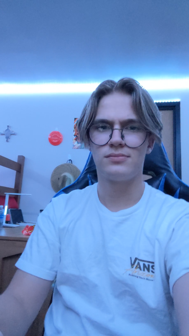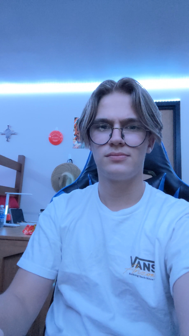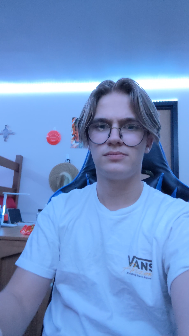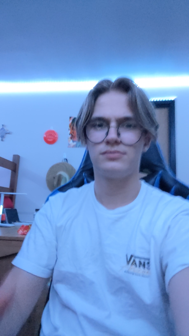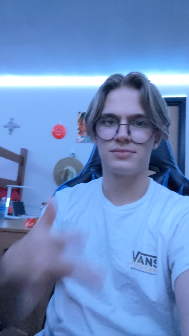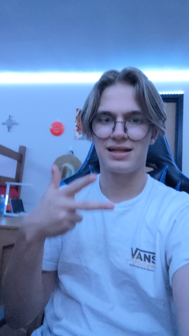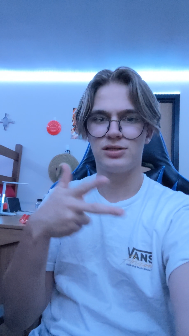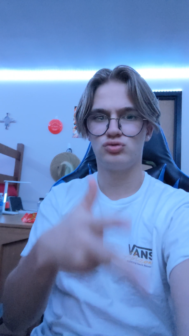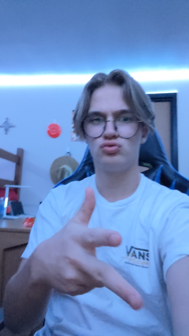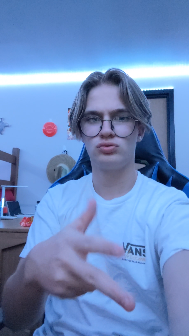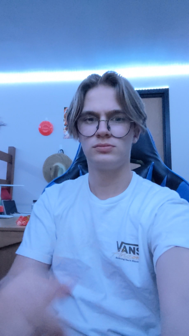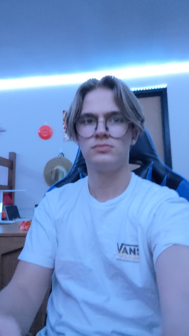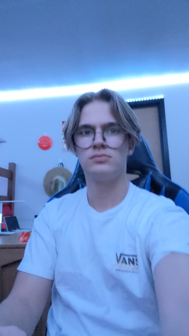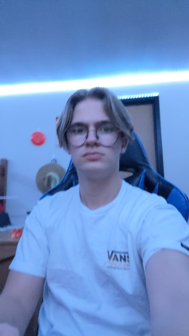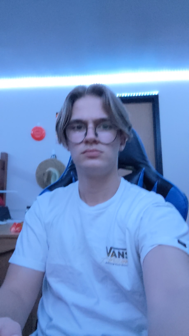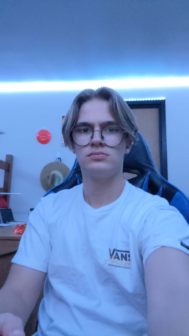garage